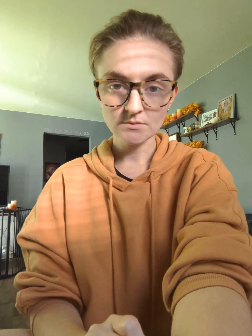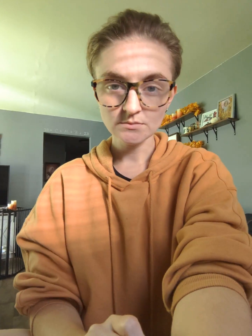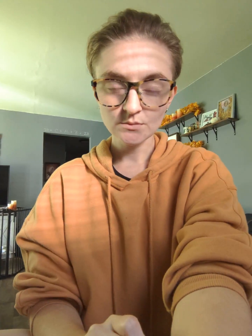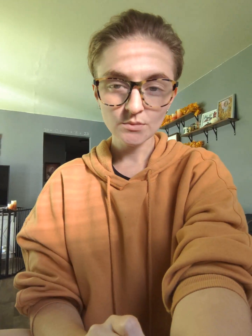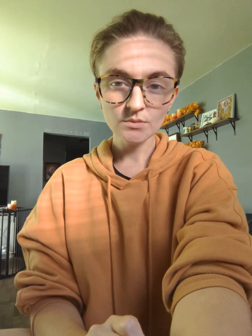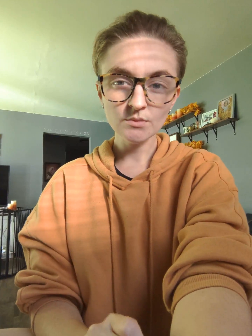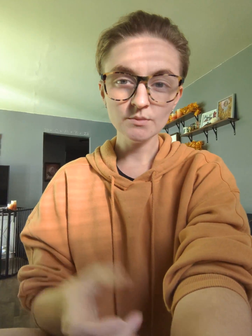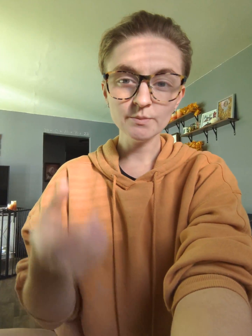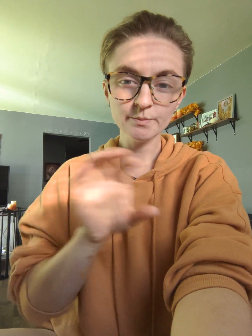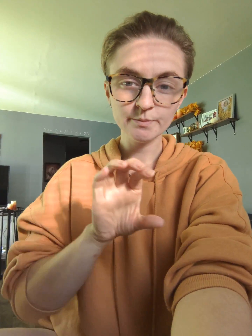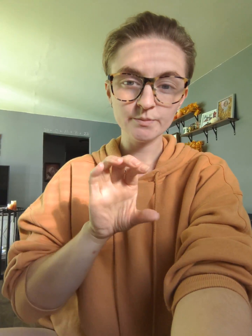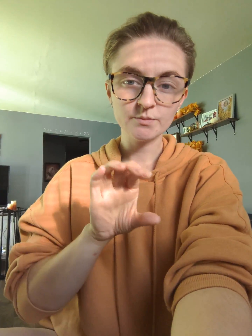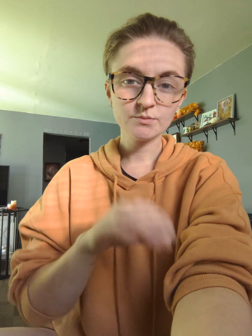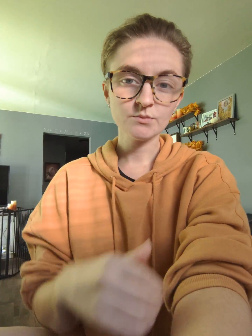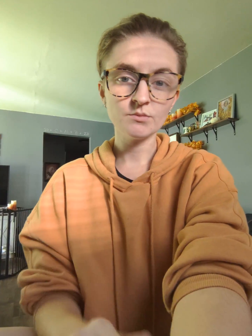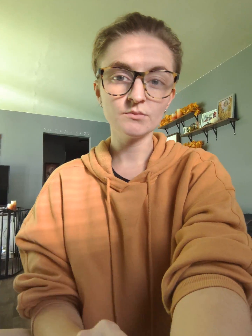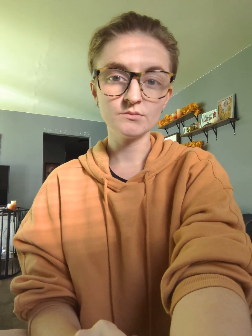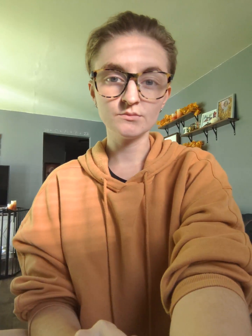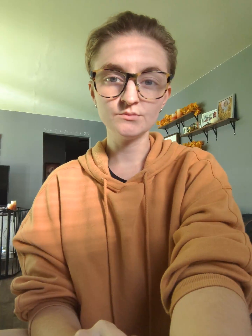dump